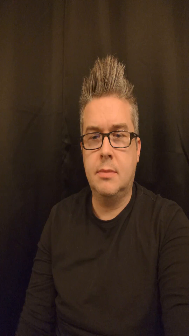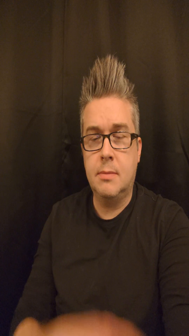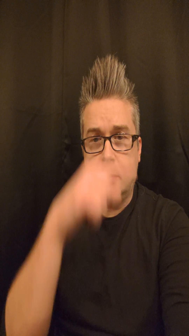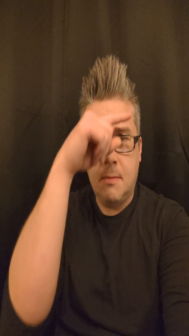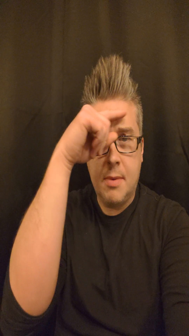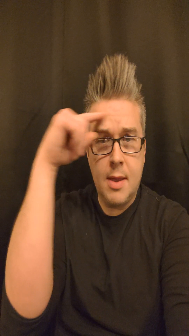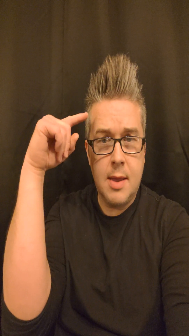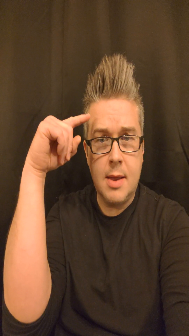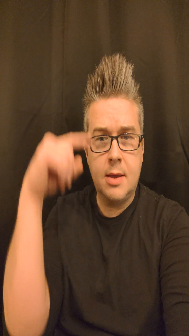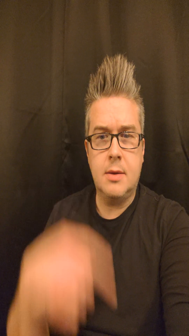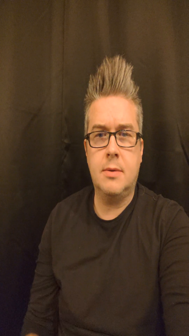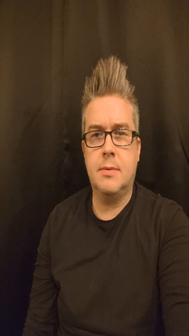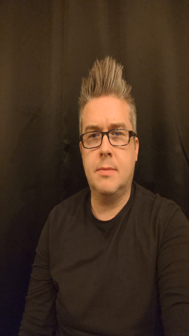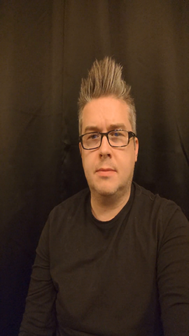black